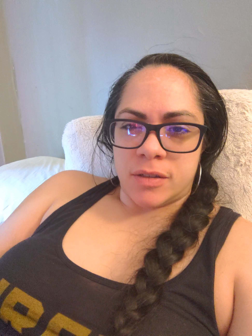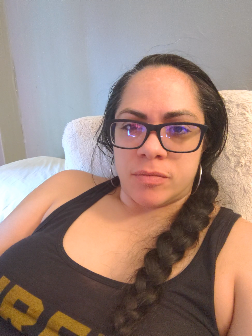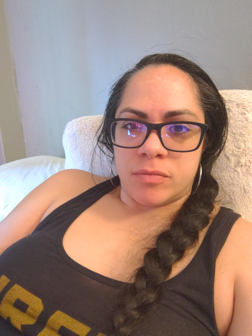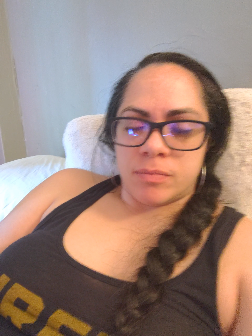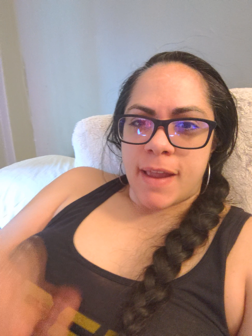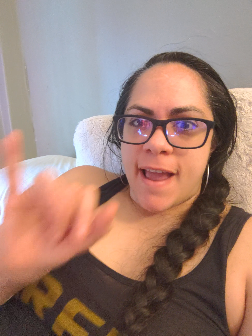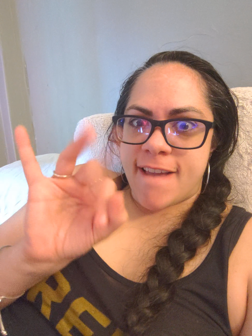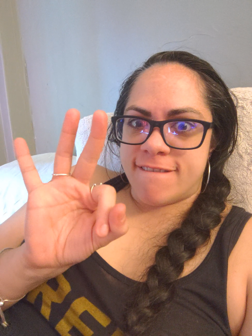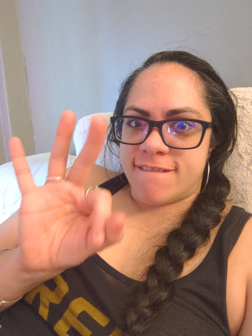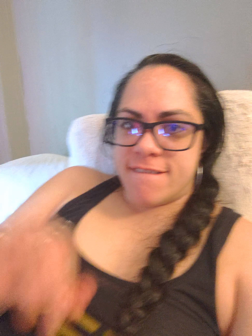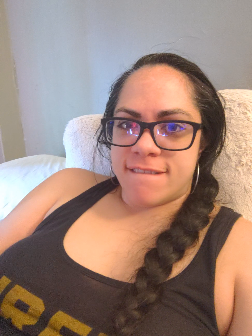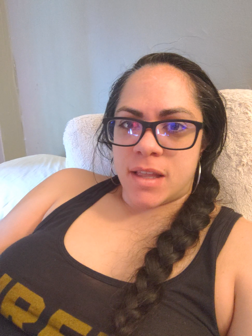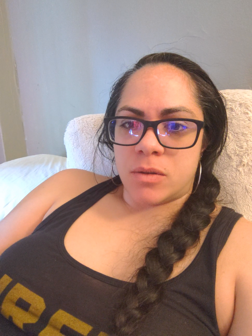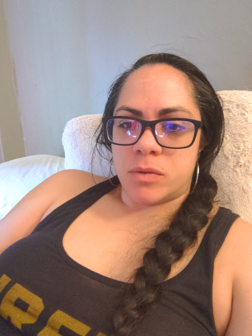if